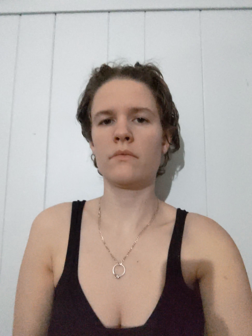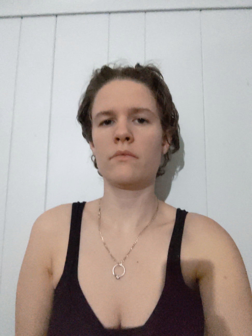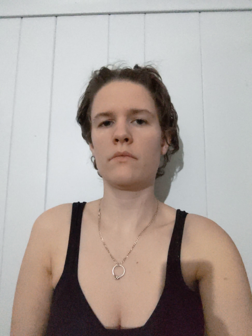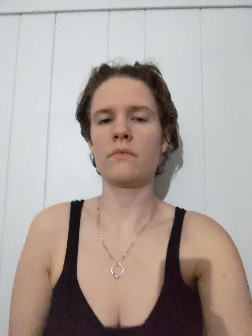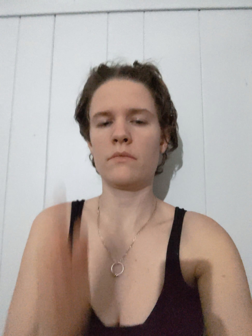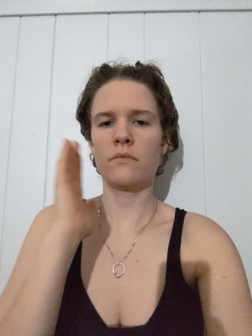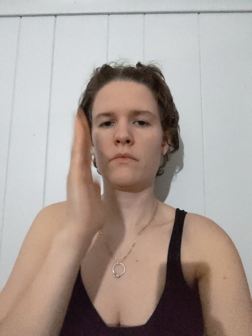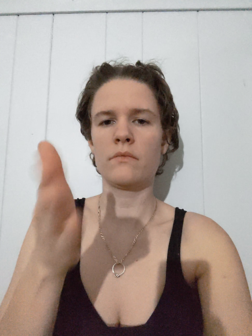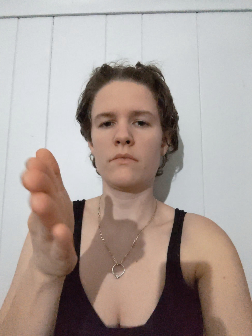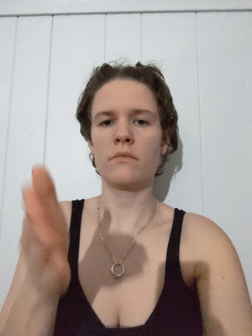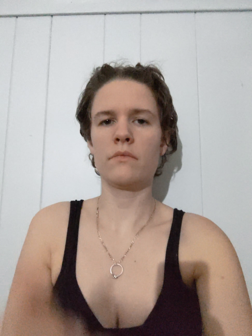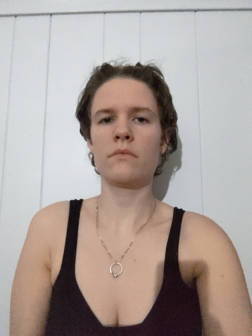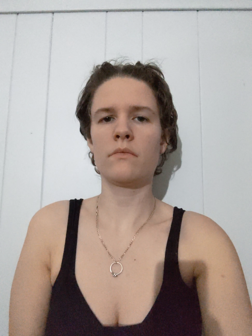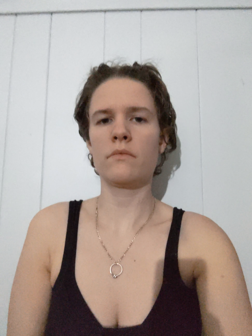will